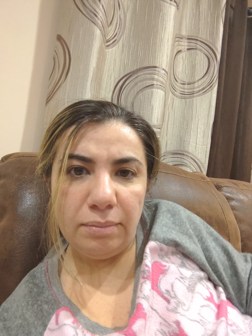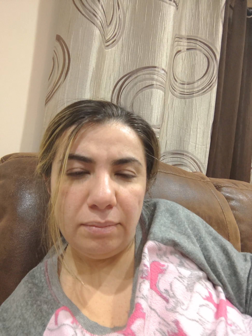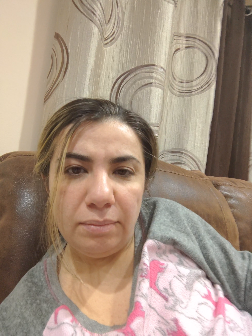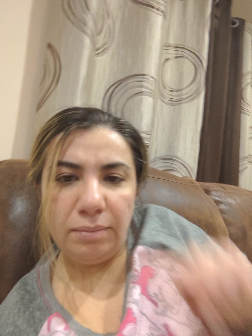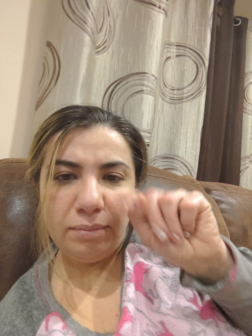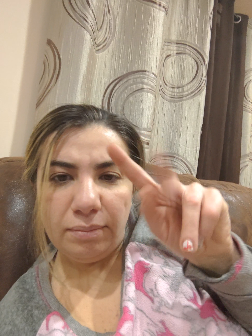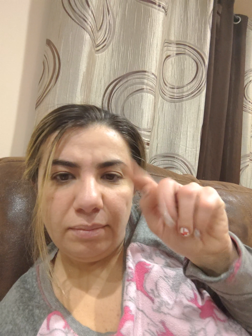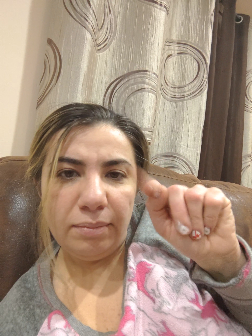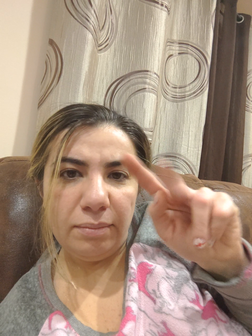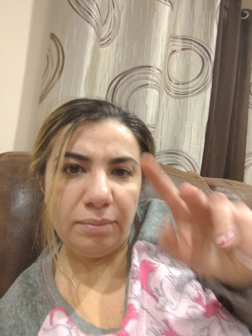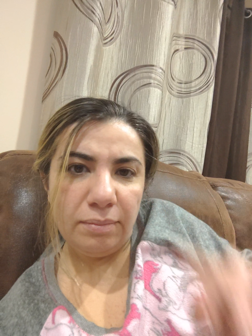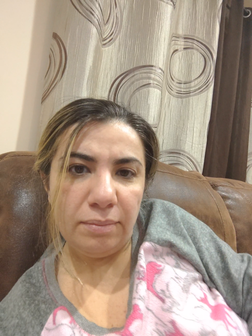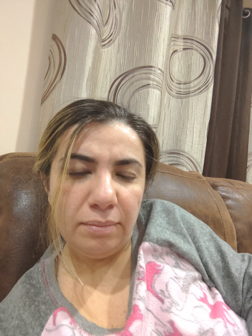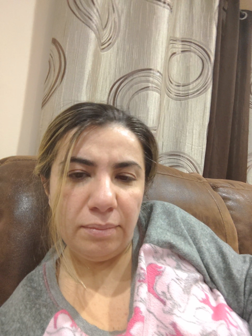TV